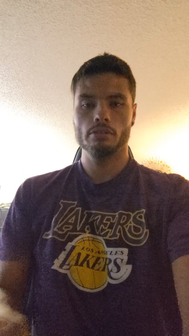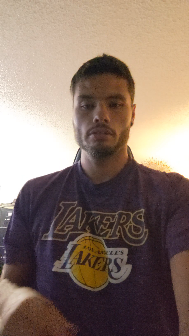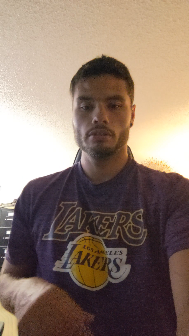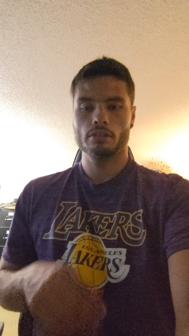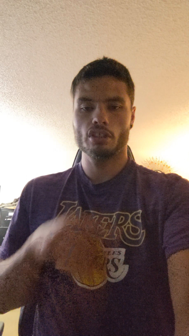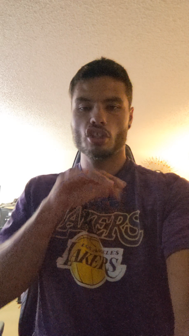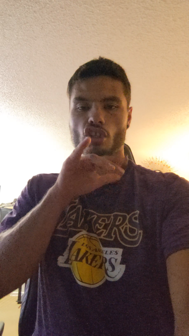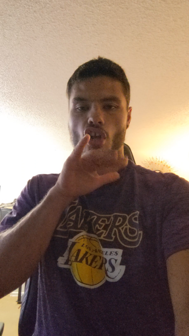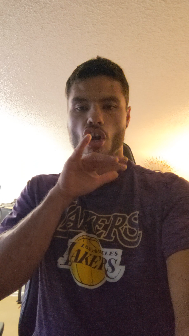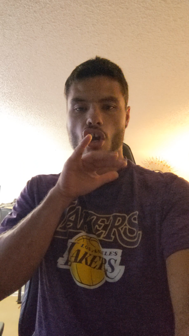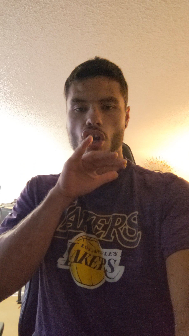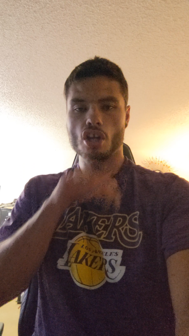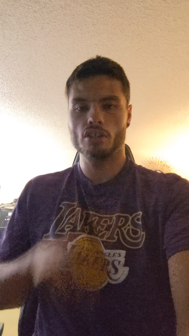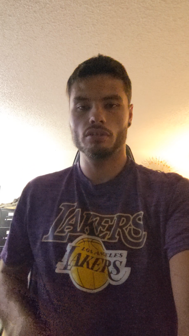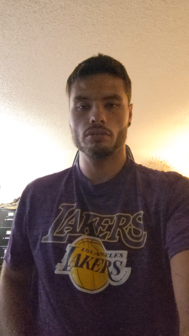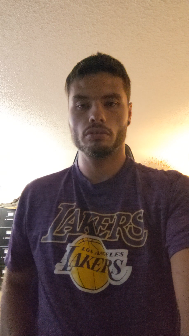naughty